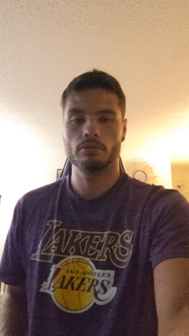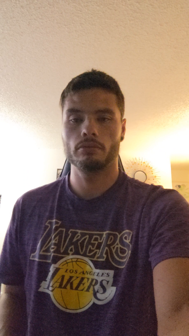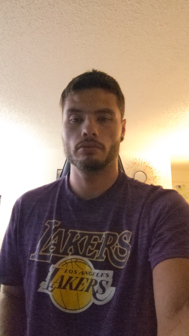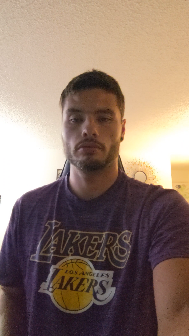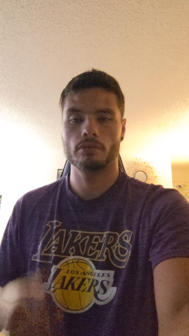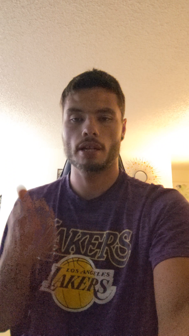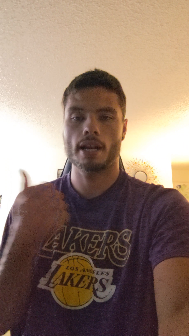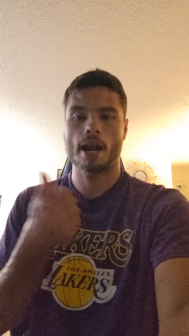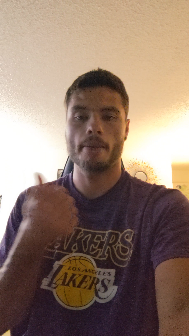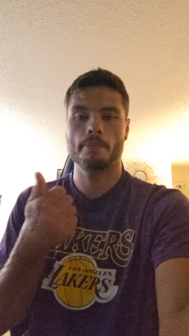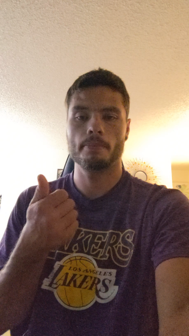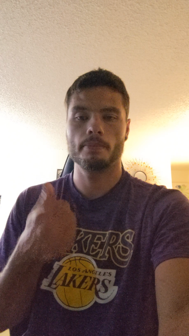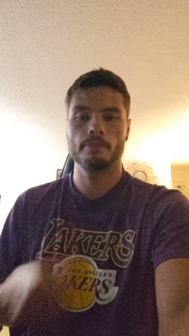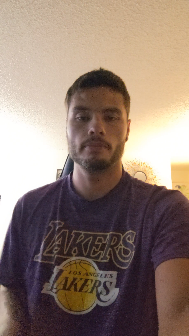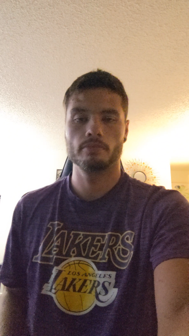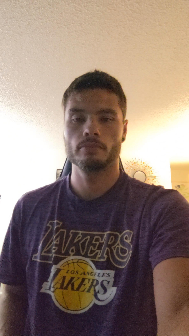game